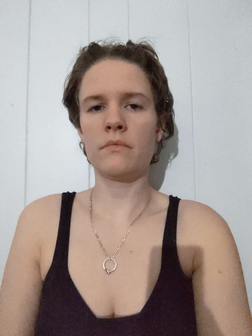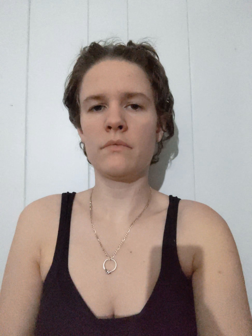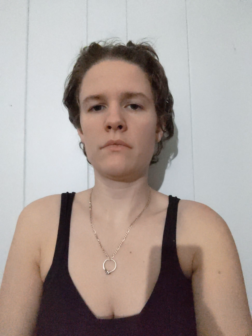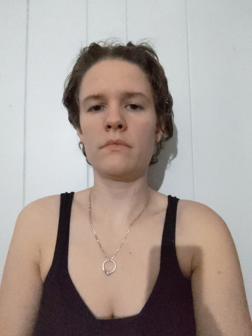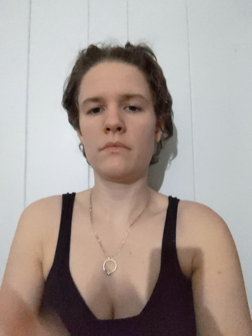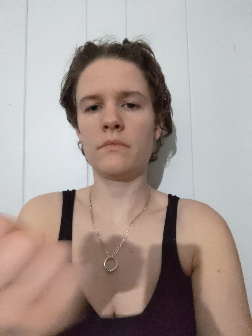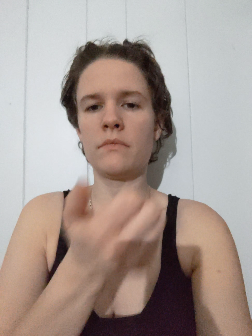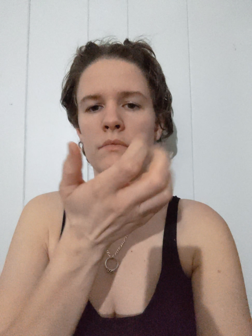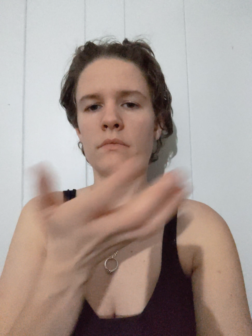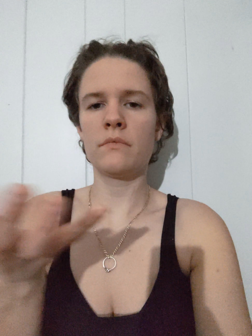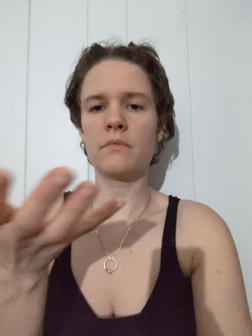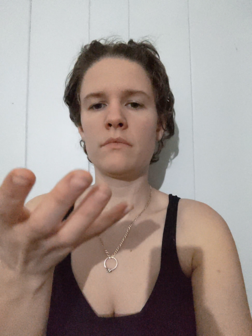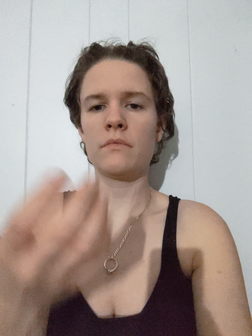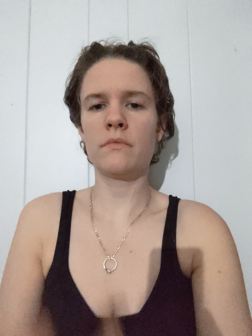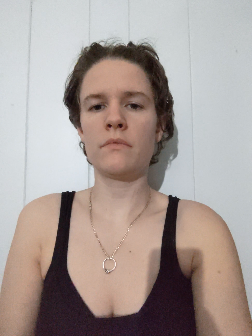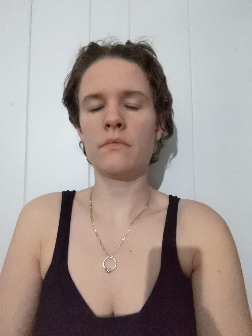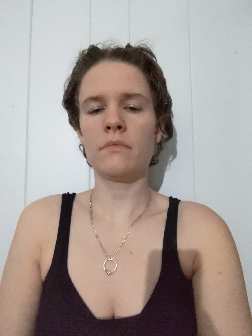every